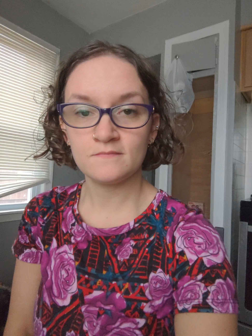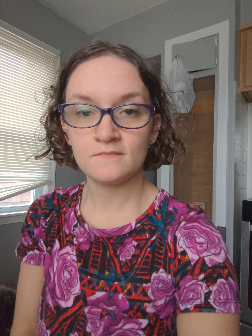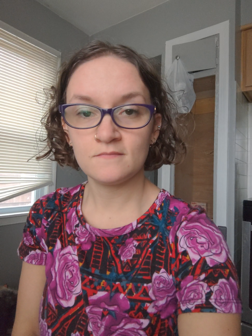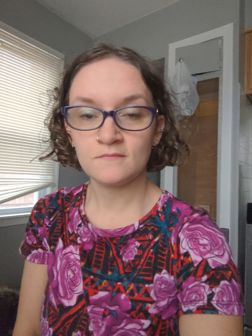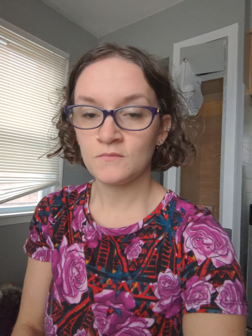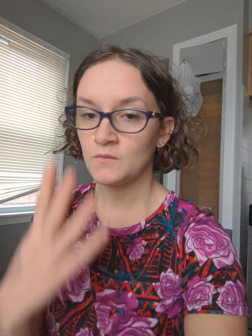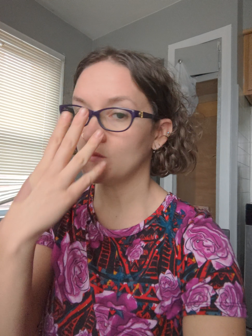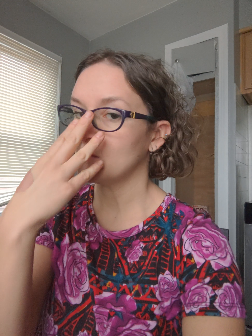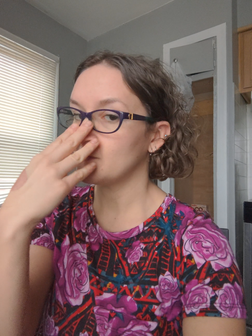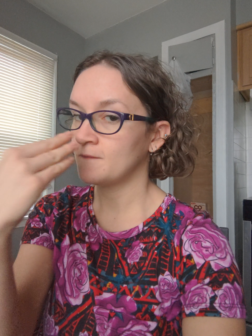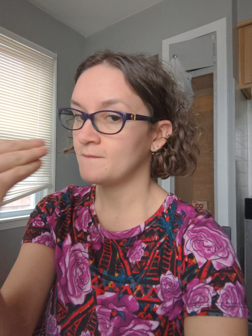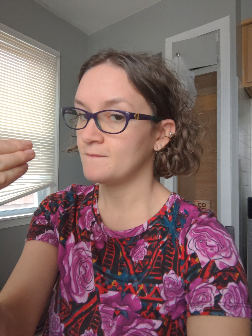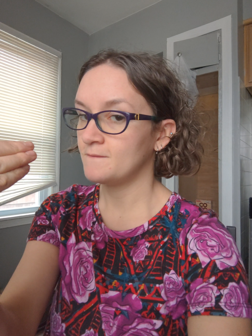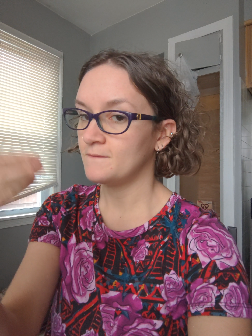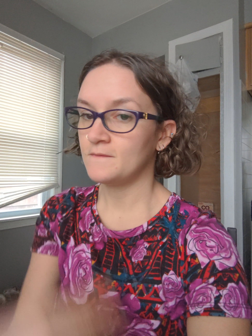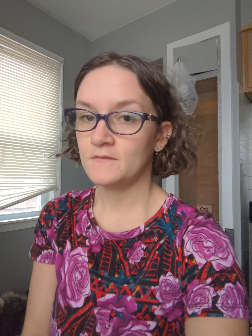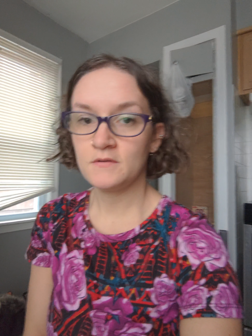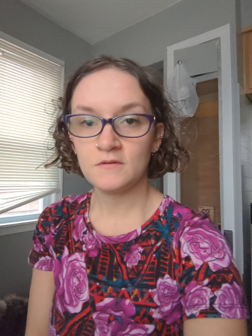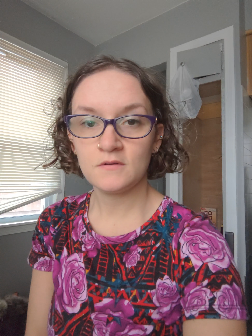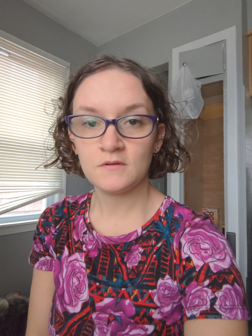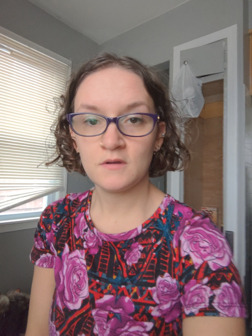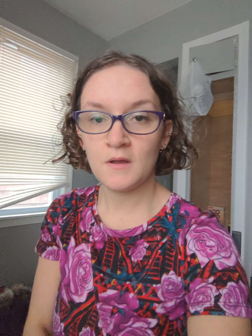wolf